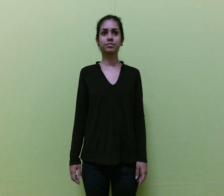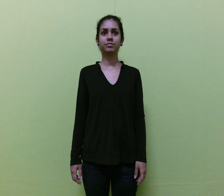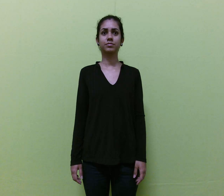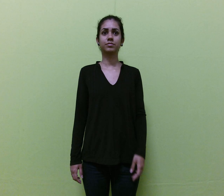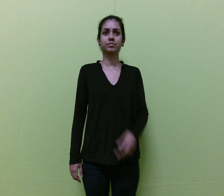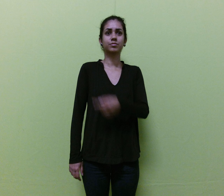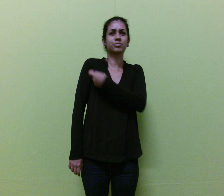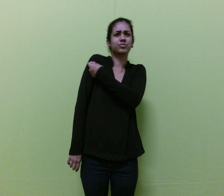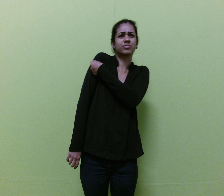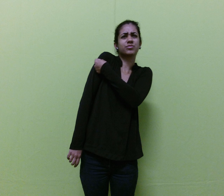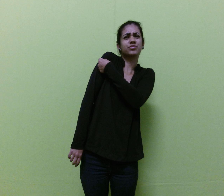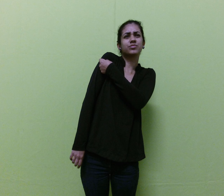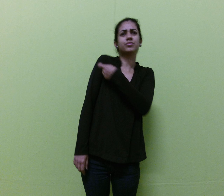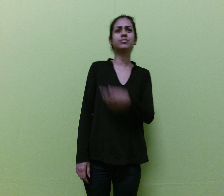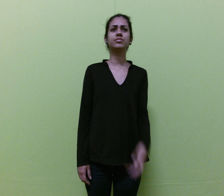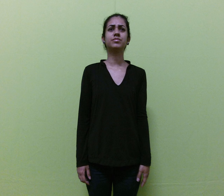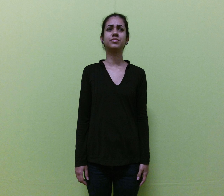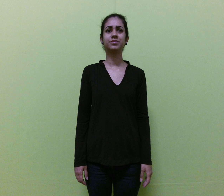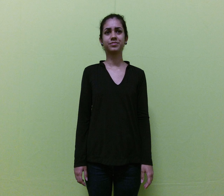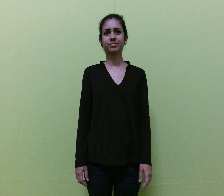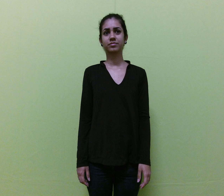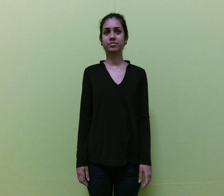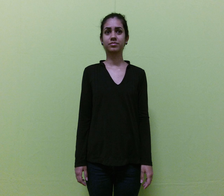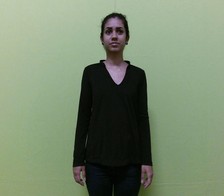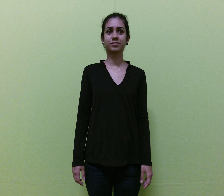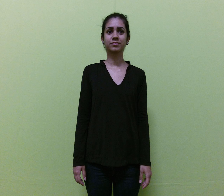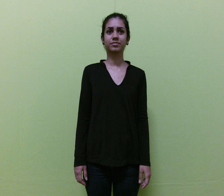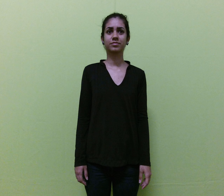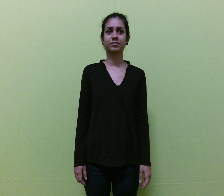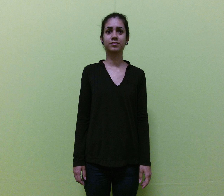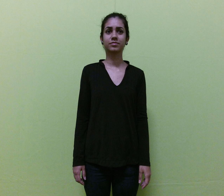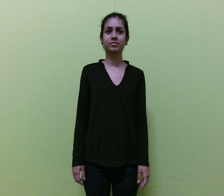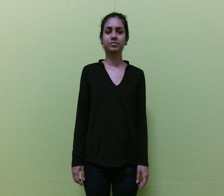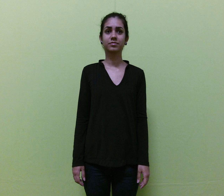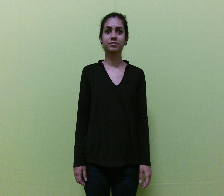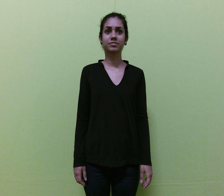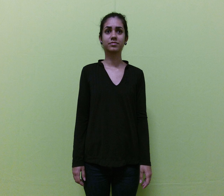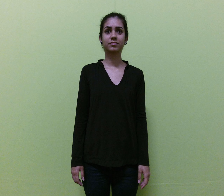vacina